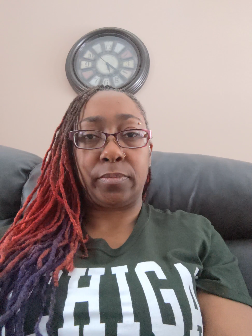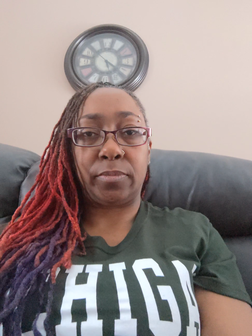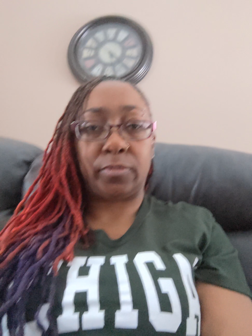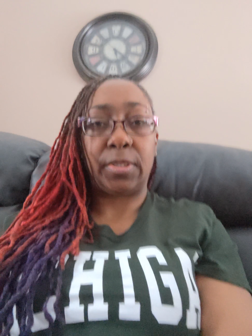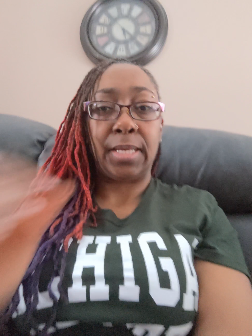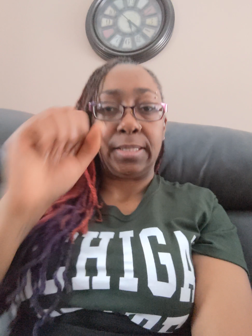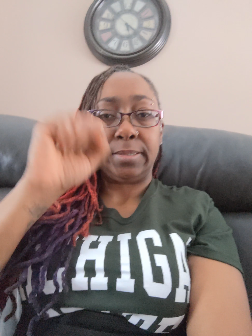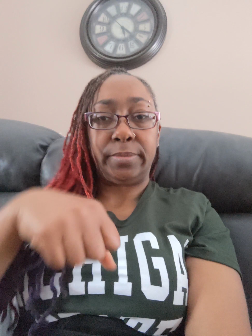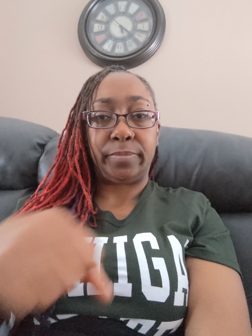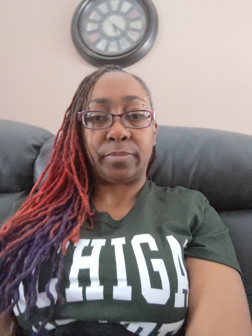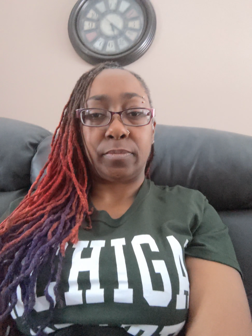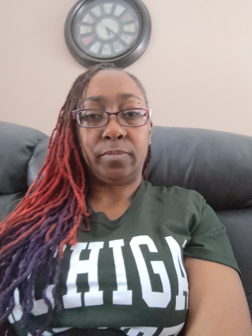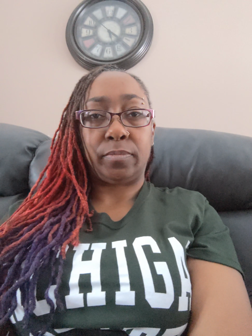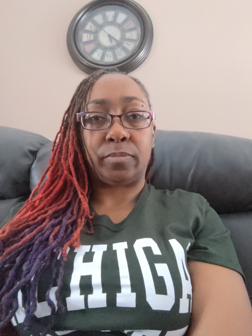can